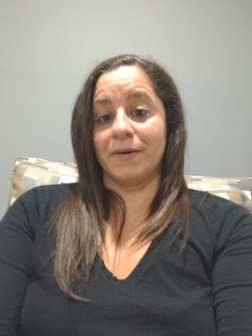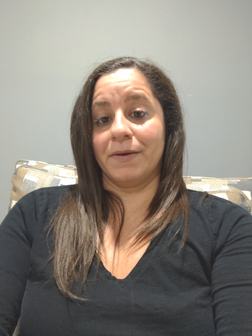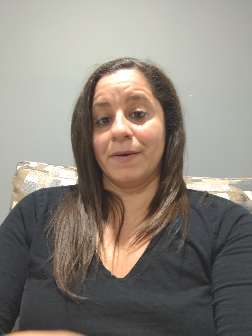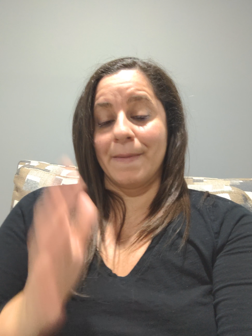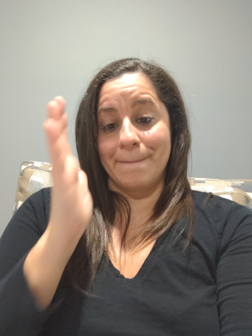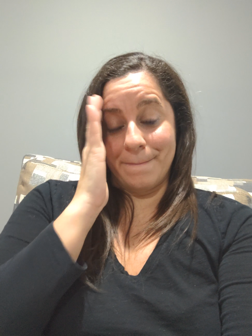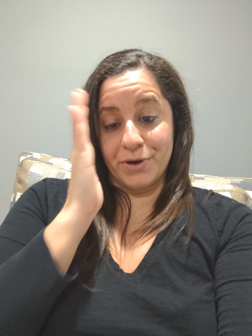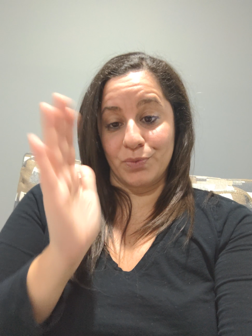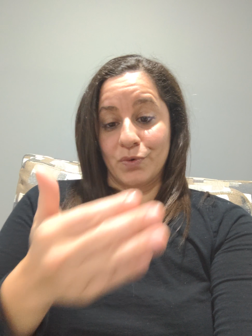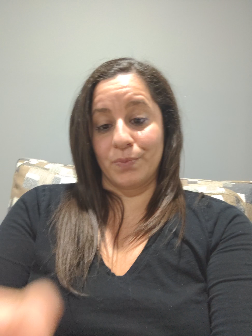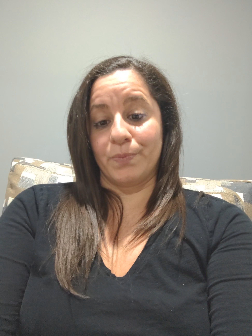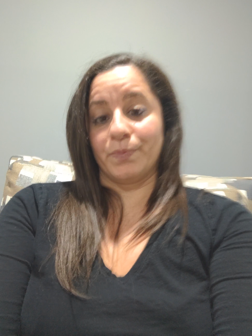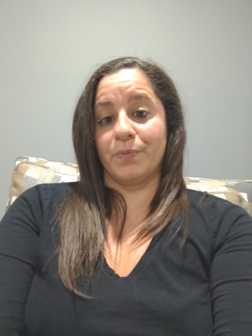bedroom